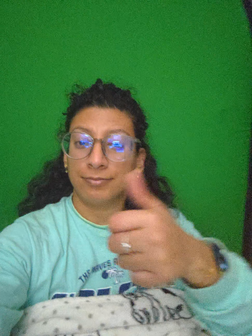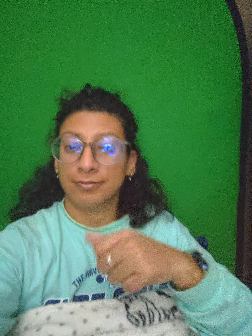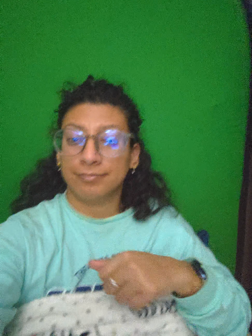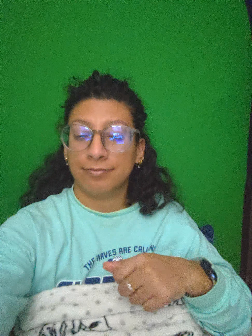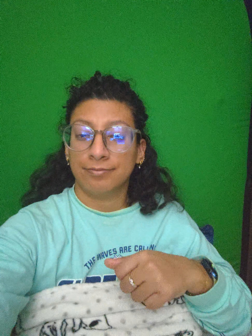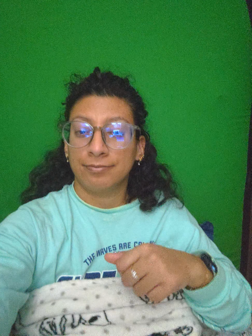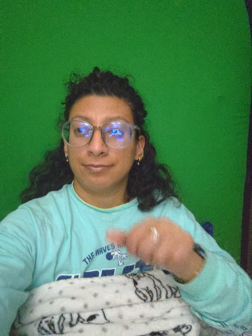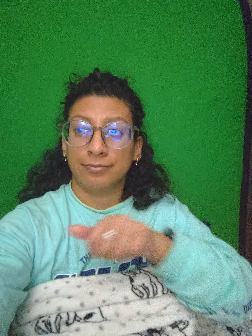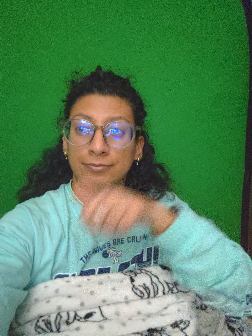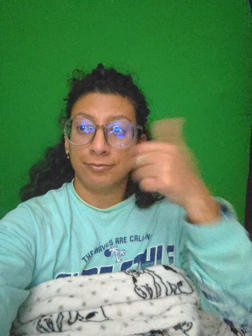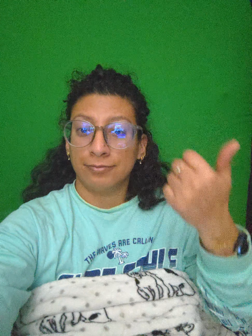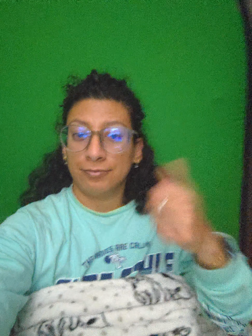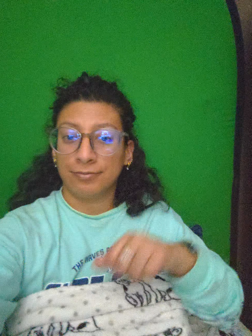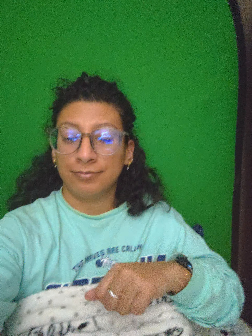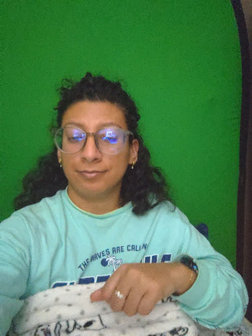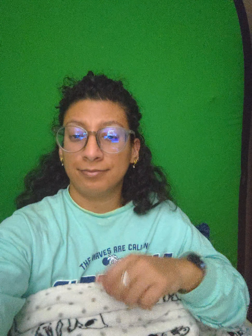another